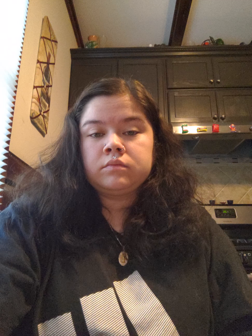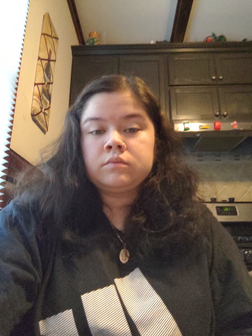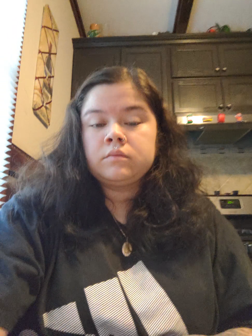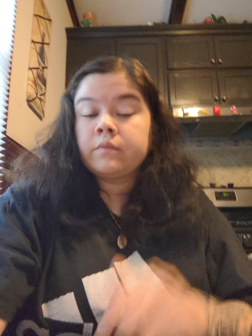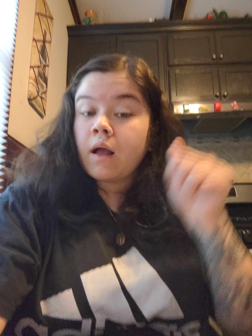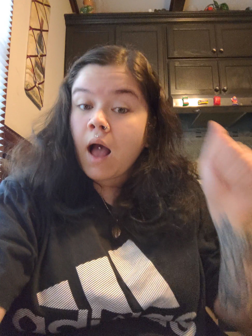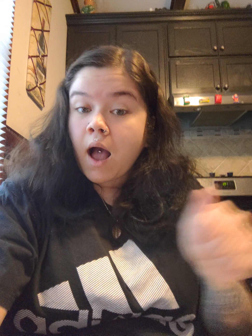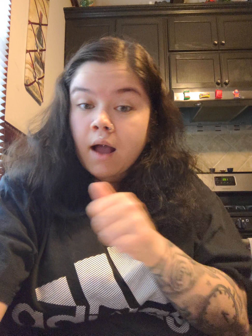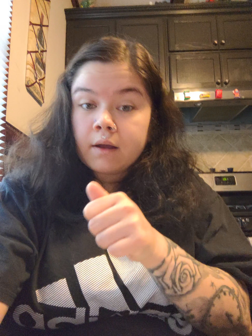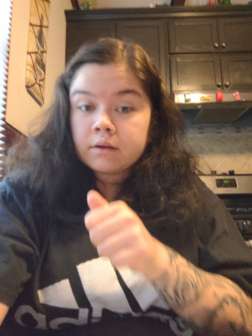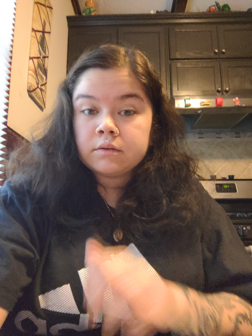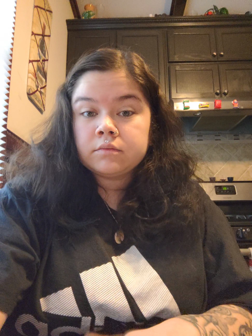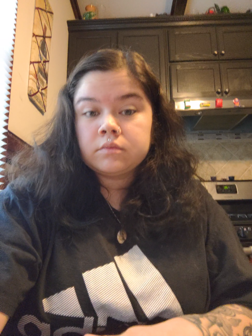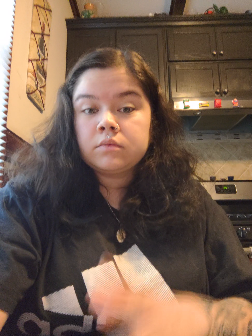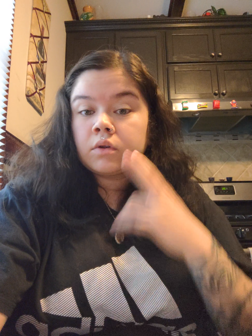hide